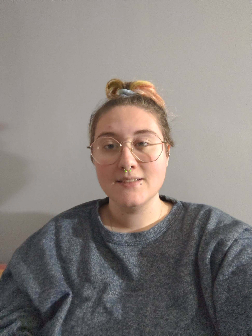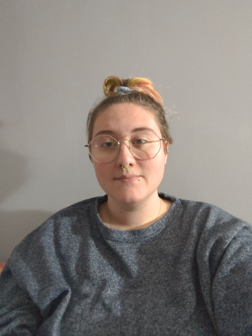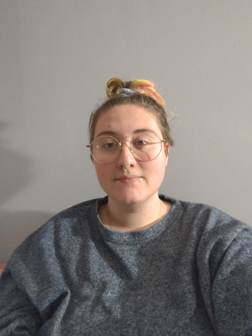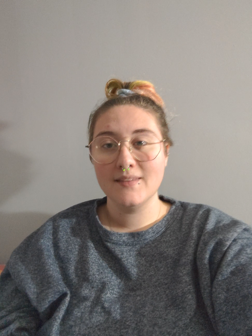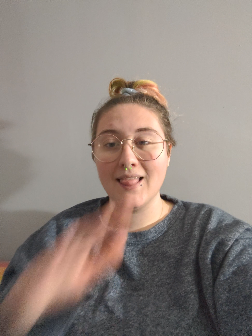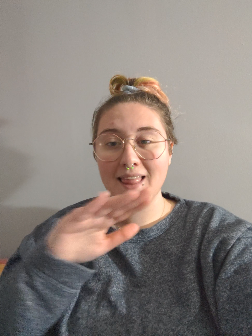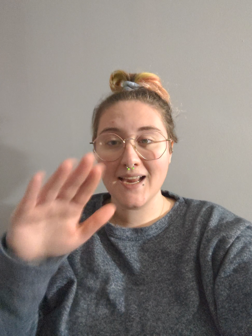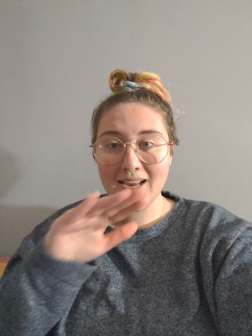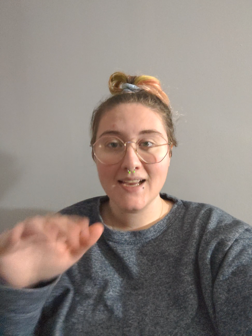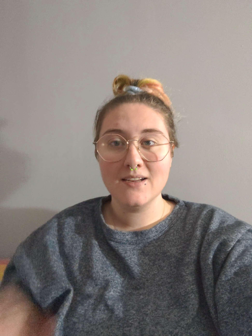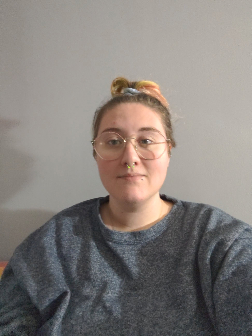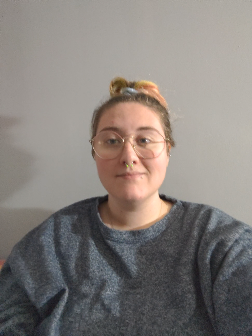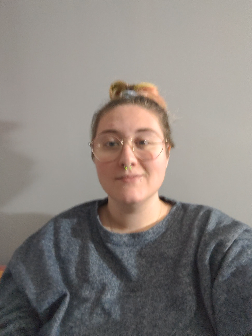clean